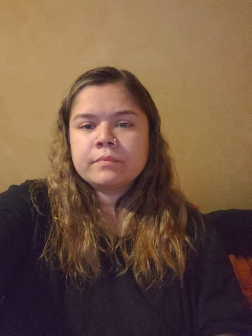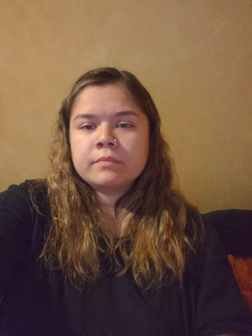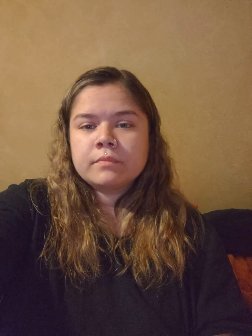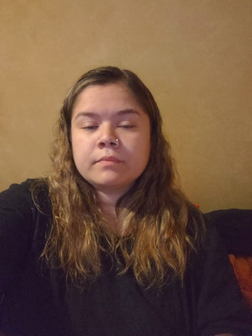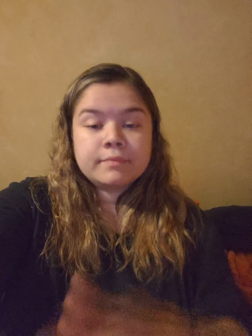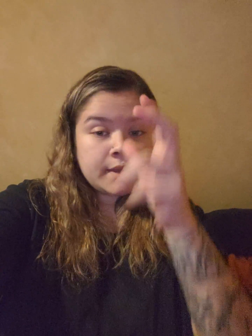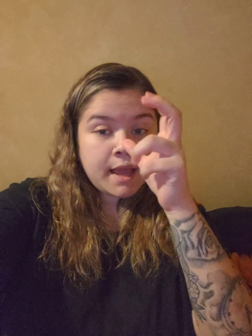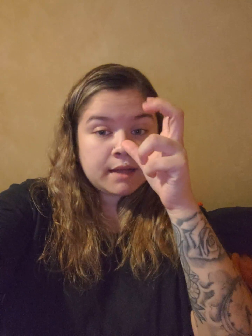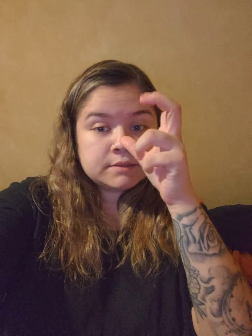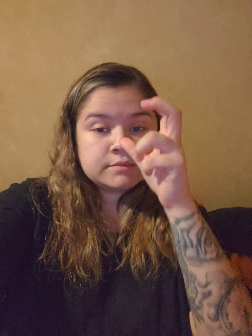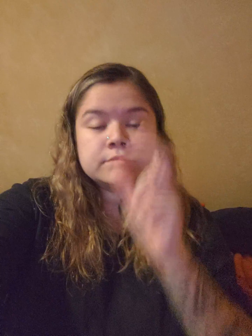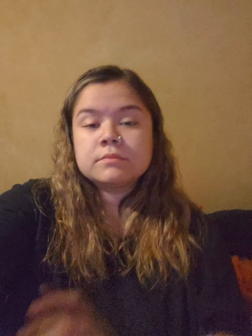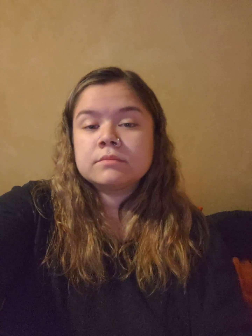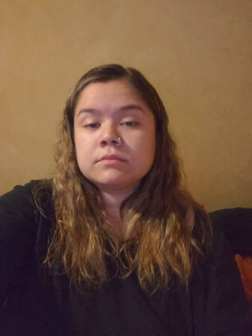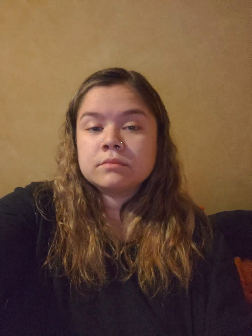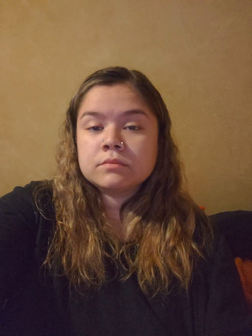ant